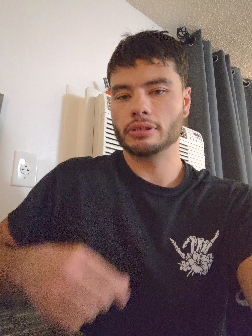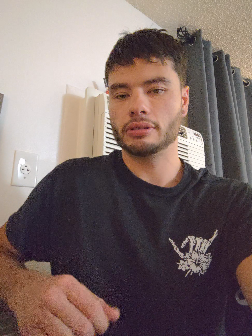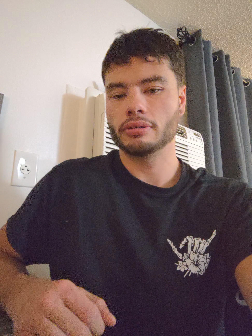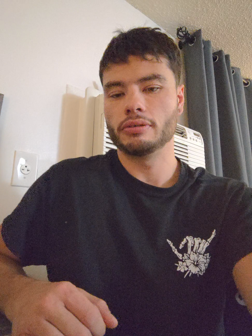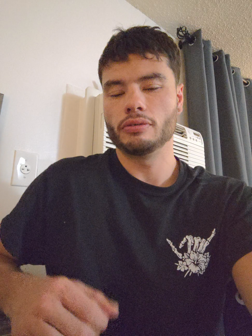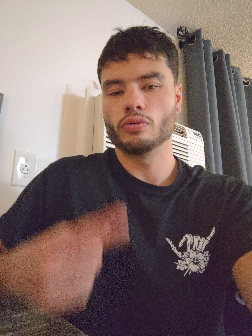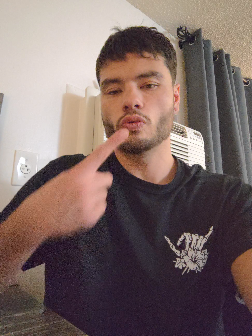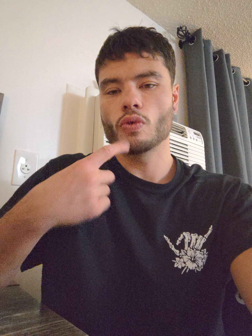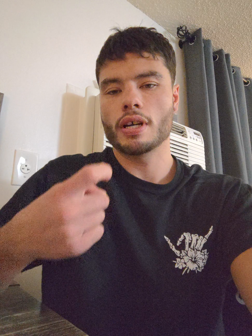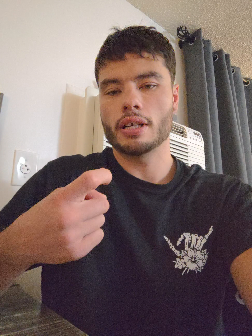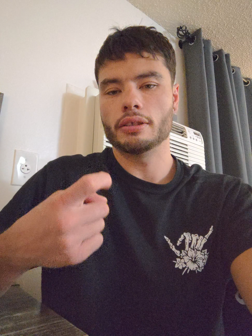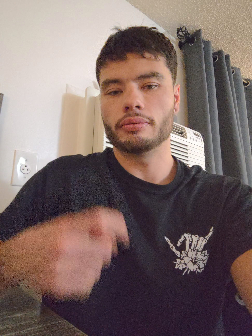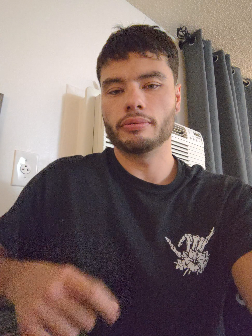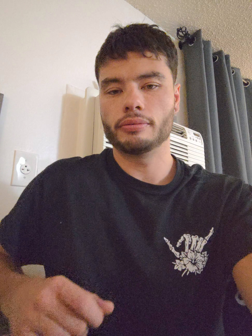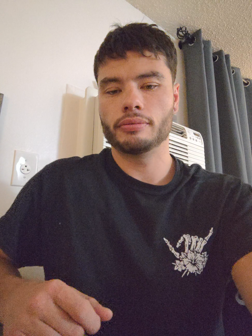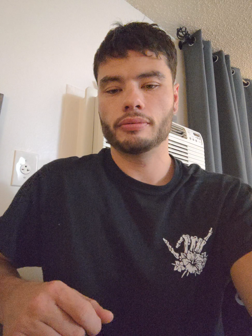red